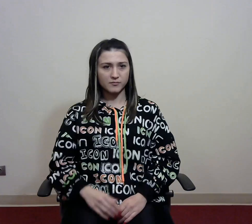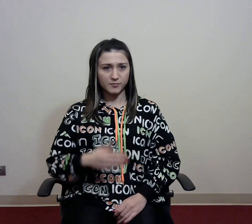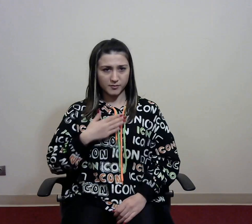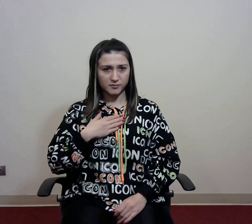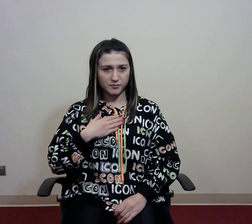mən